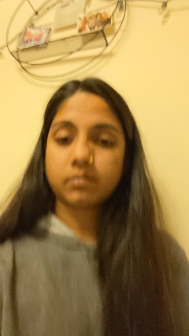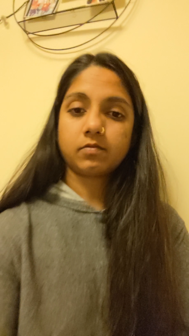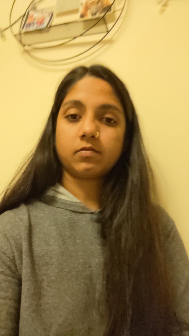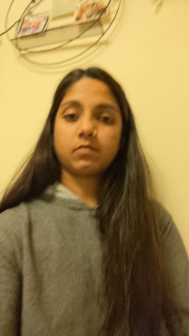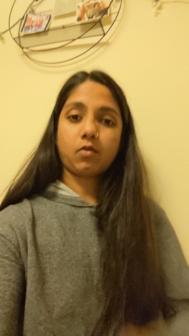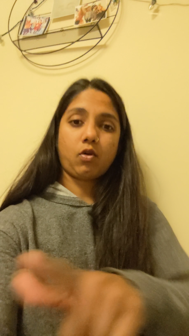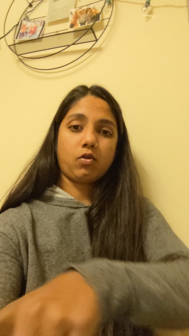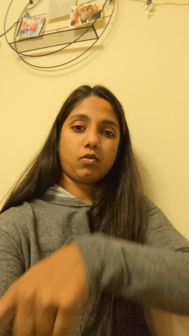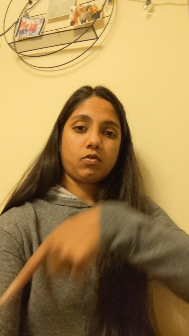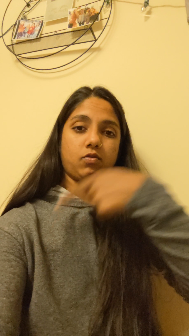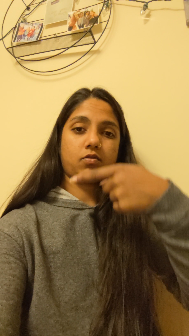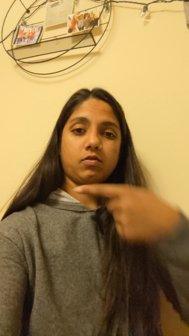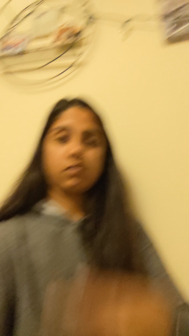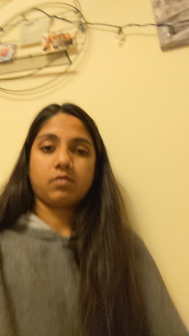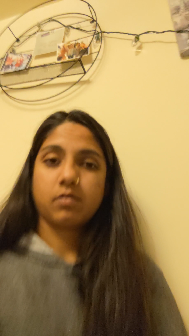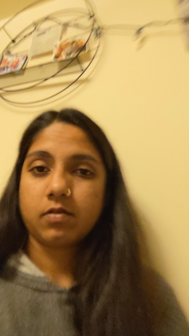long